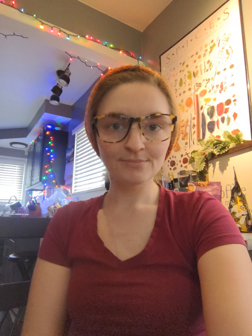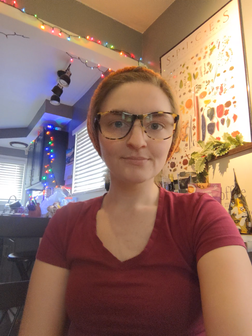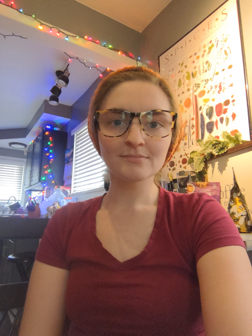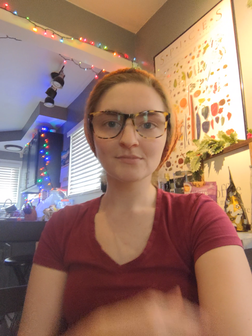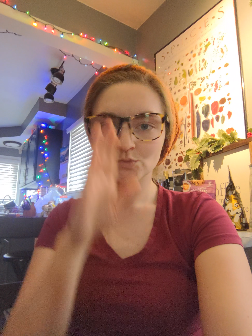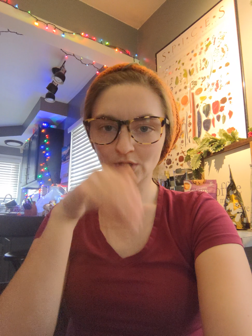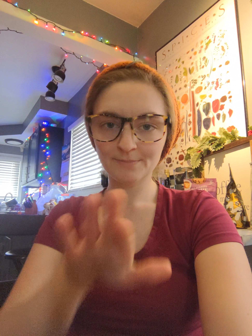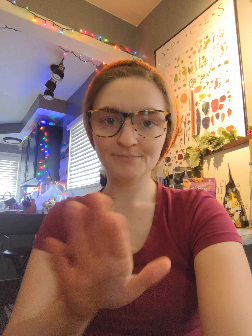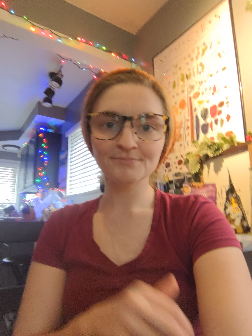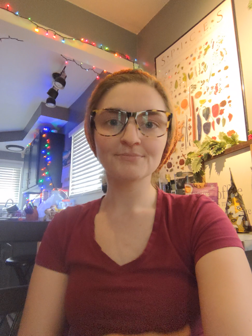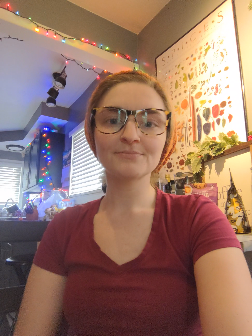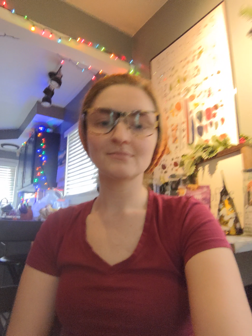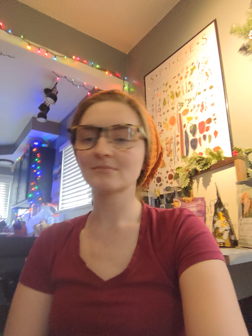elephant